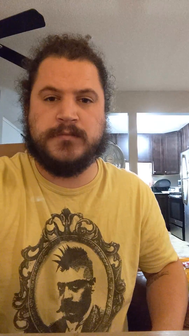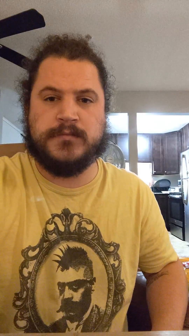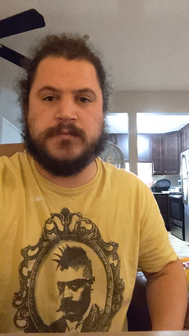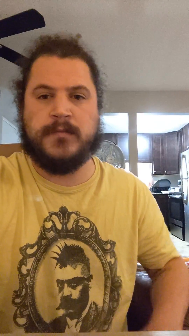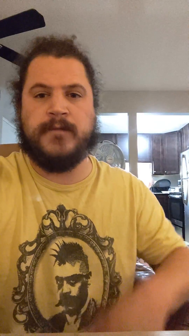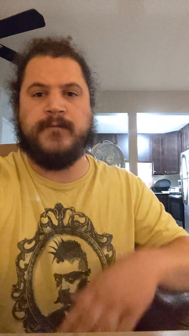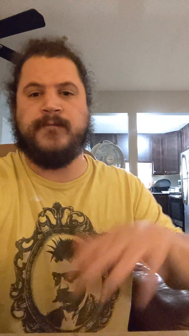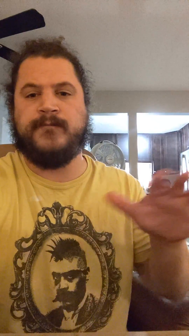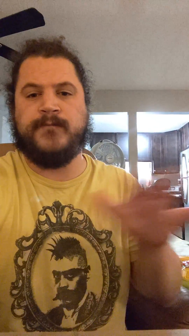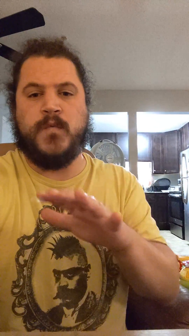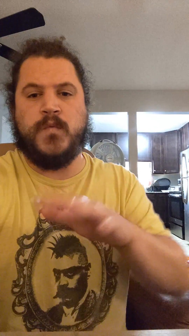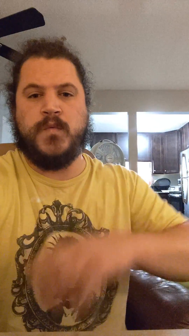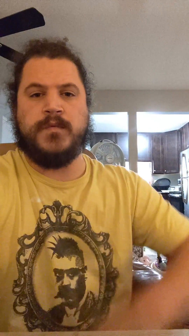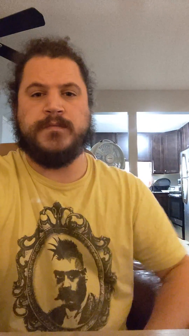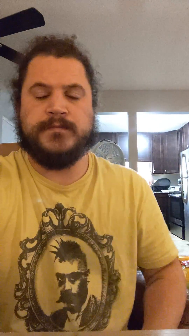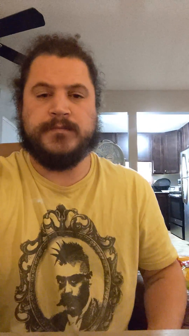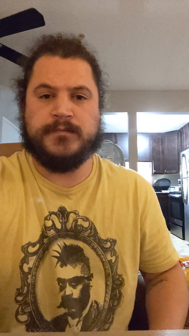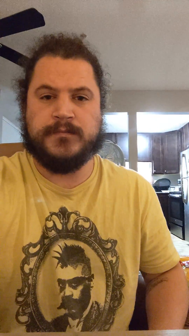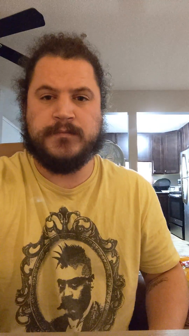full